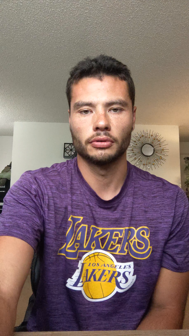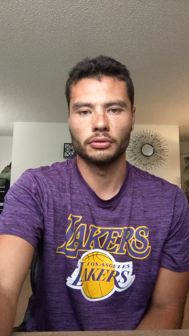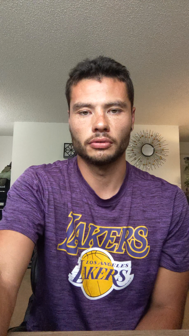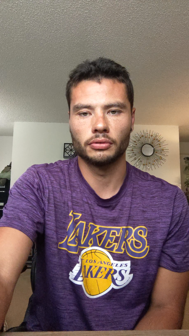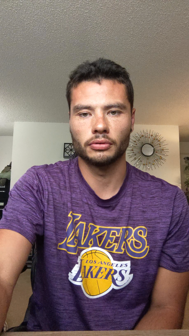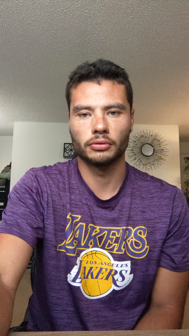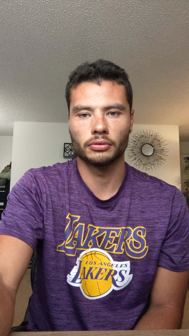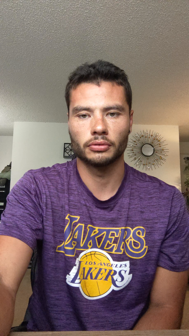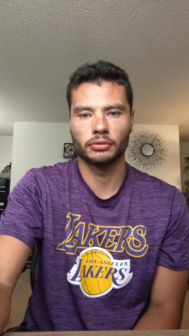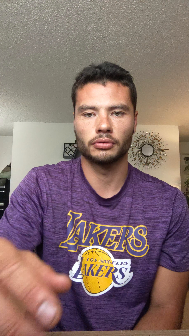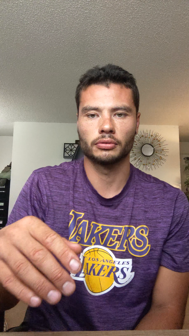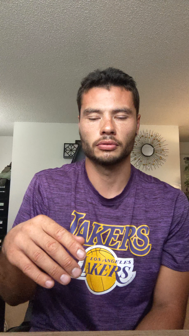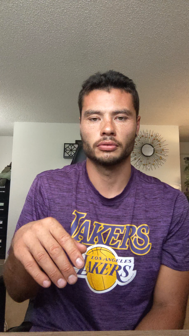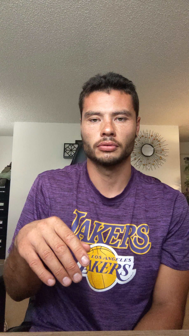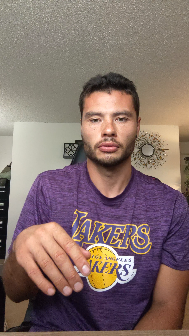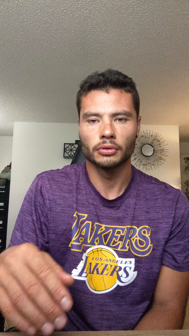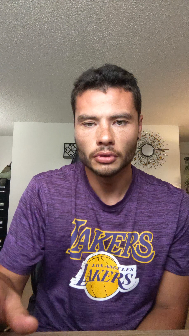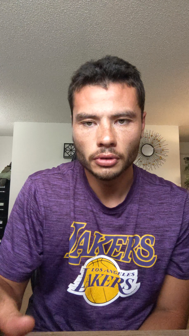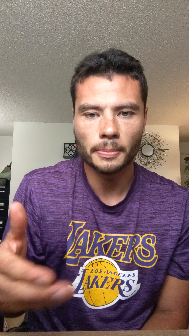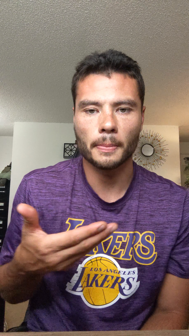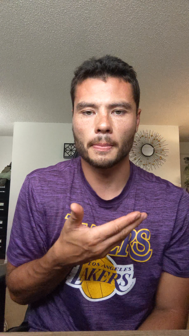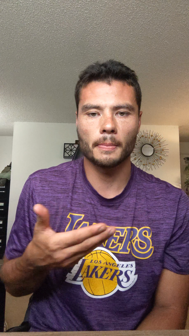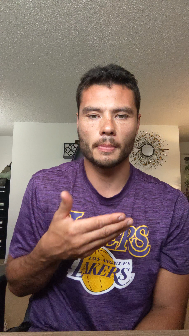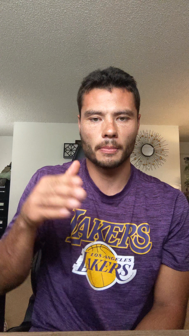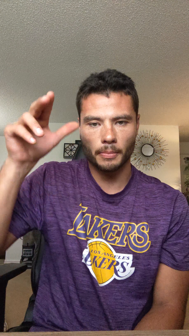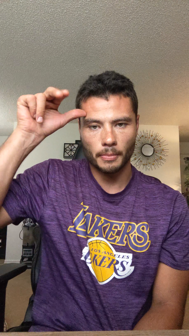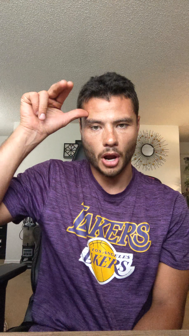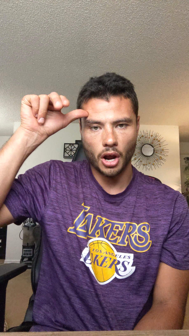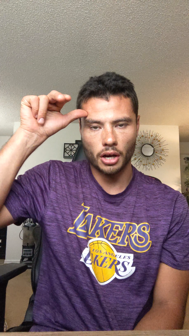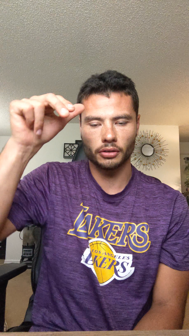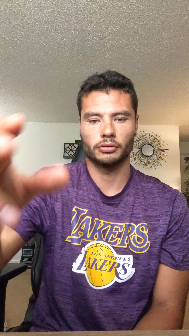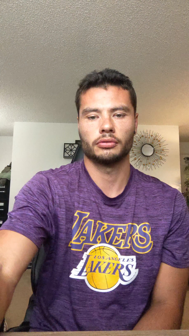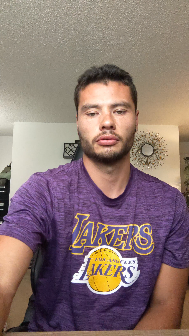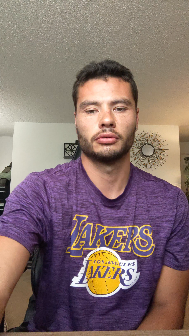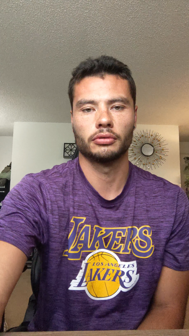pony